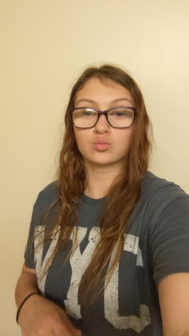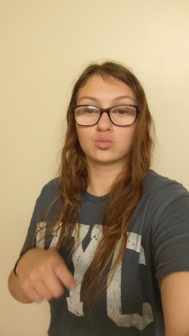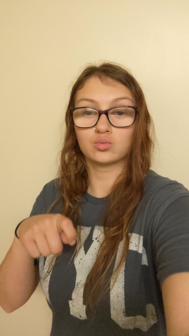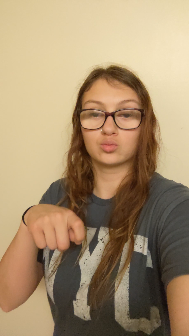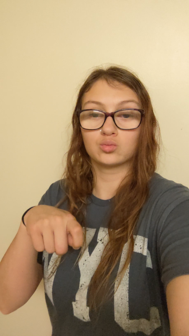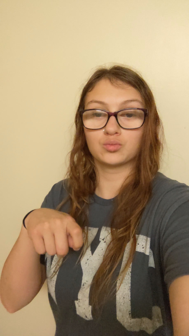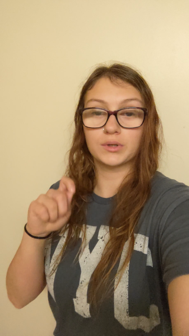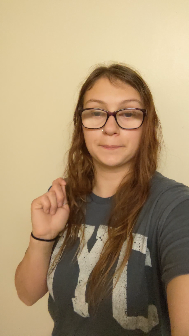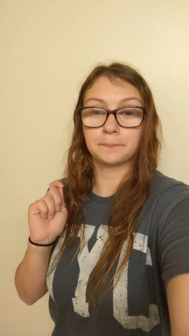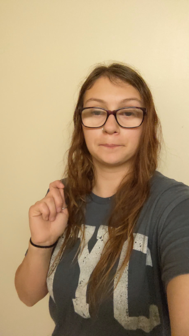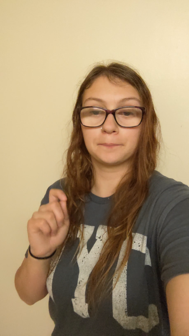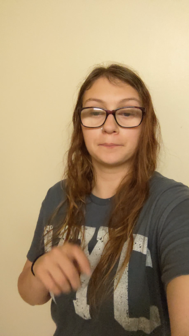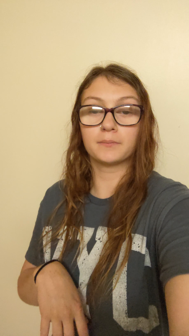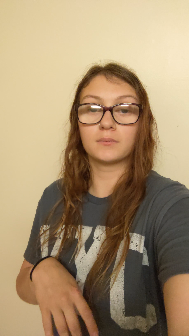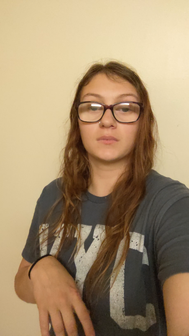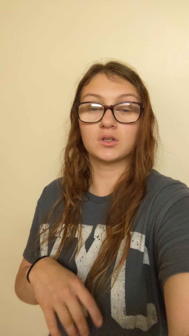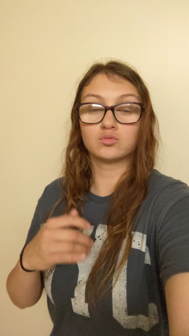rip